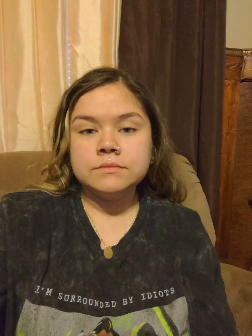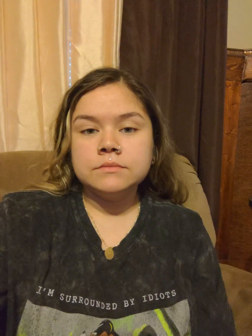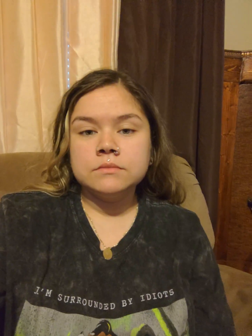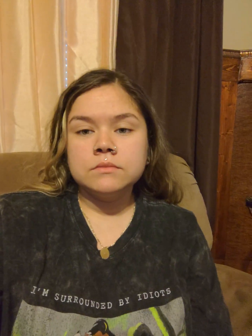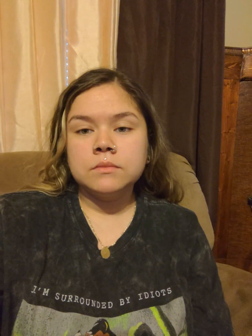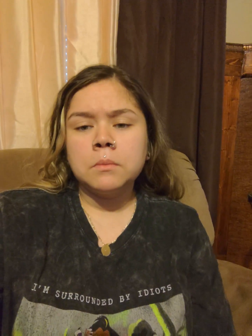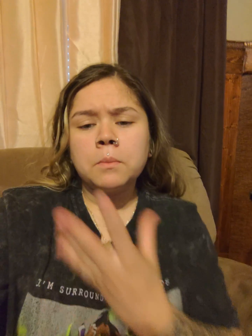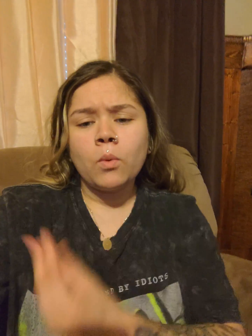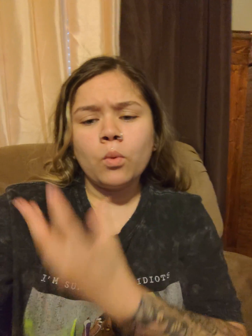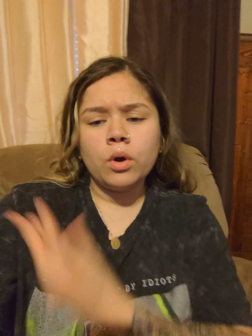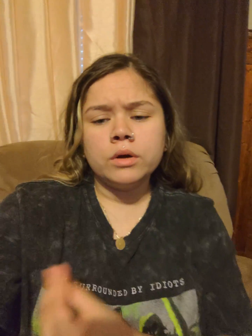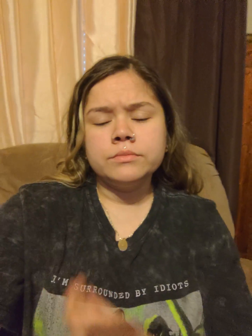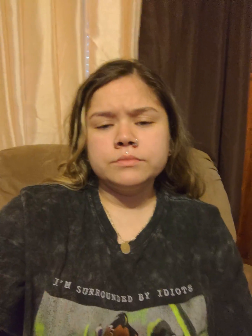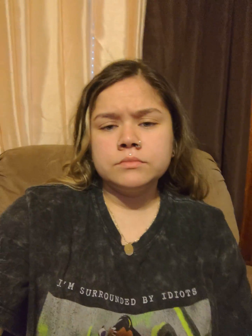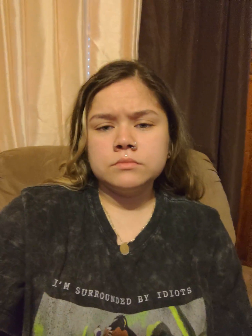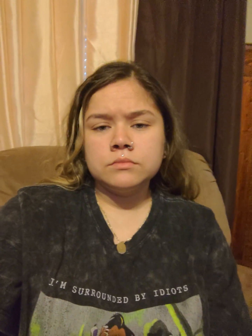poor